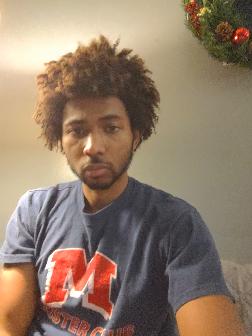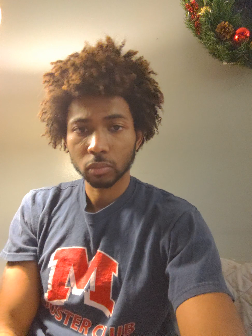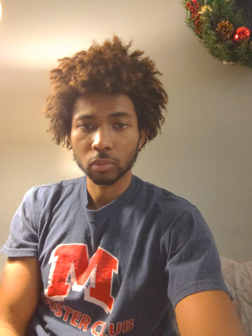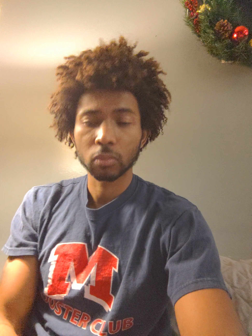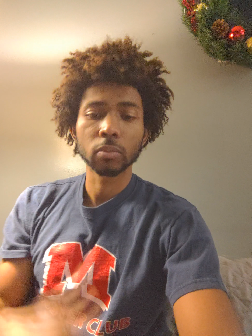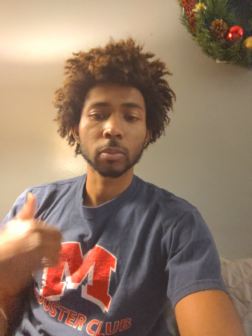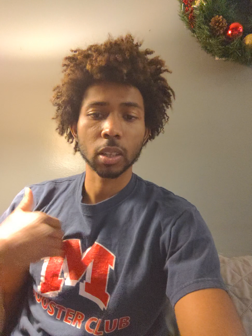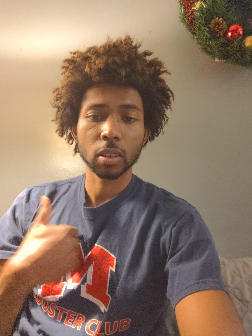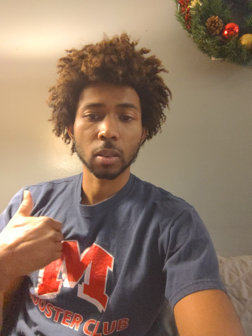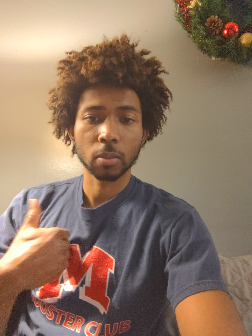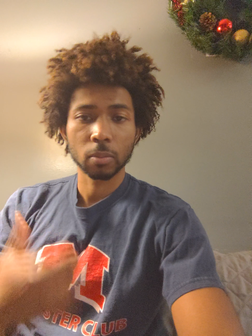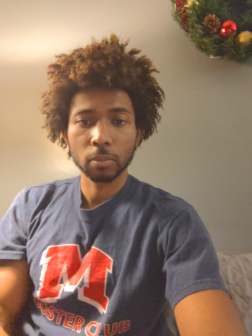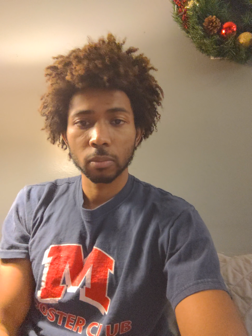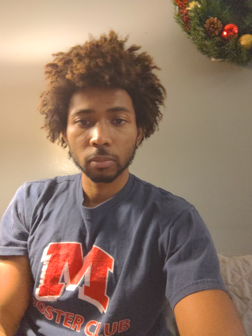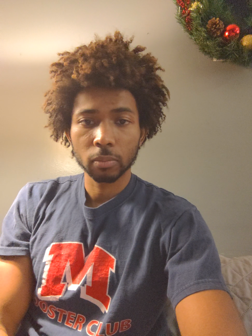animal